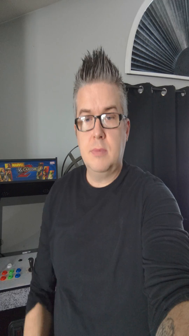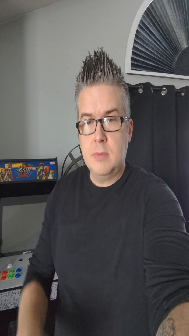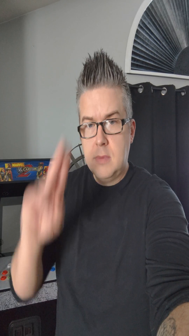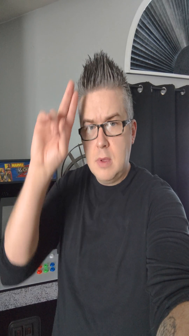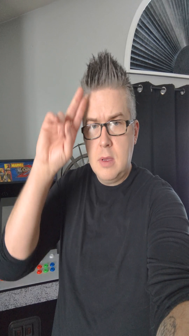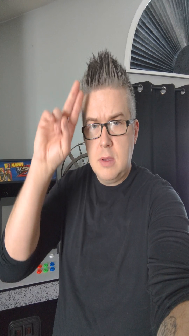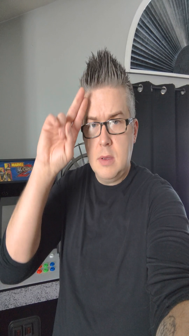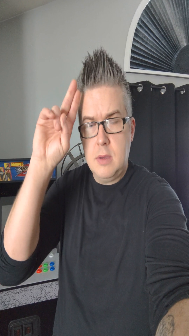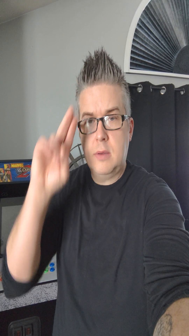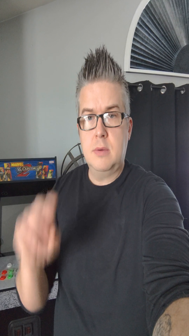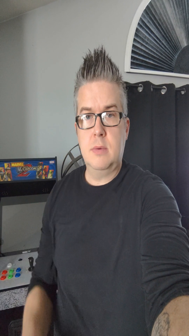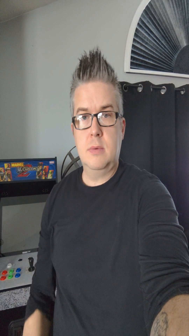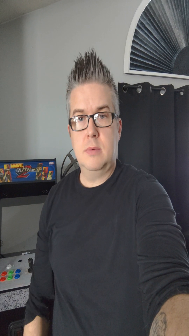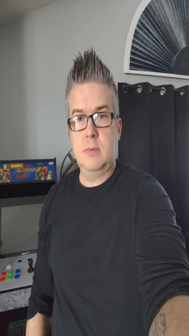uncle